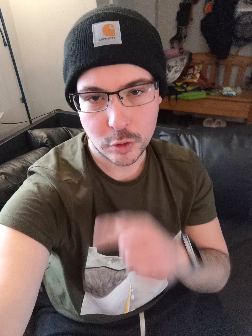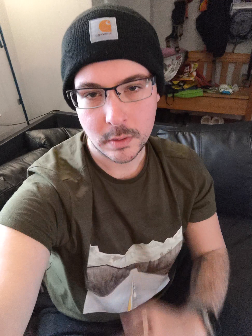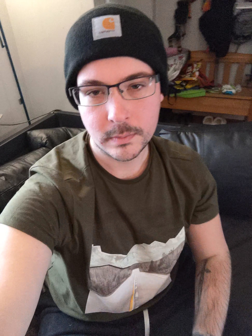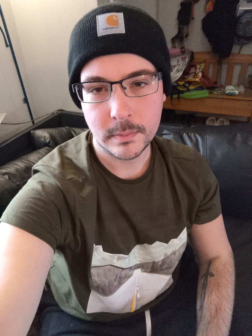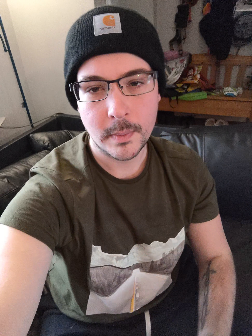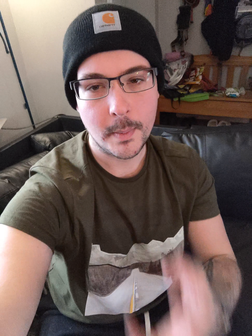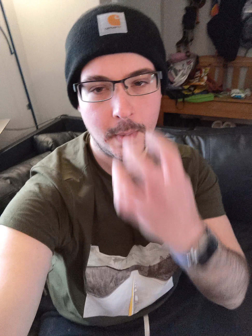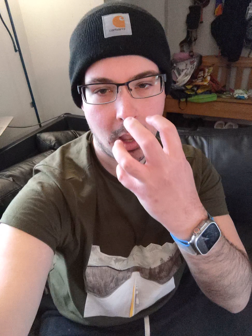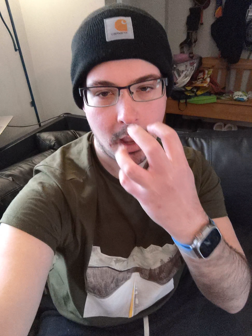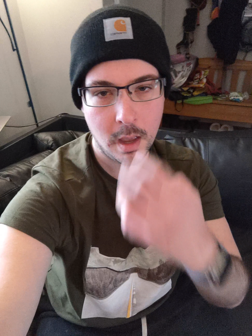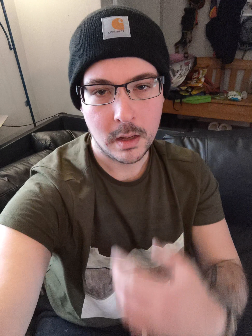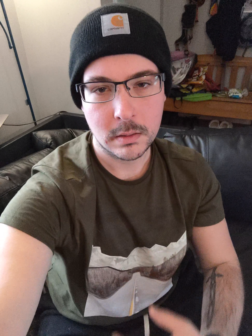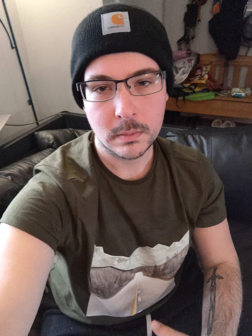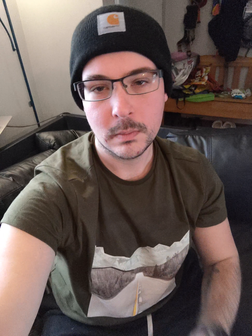mad